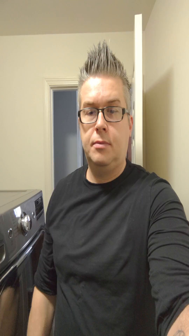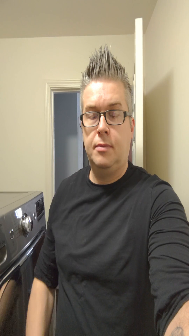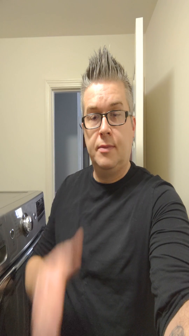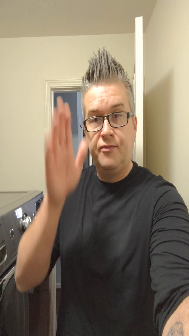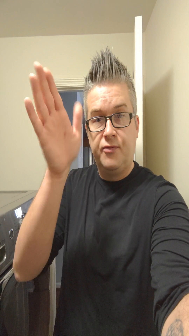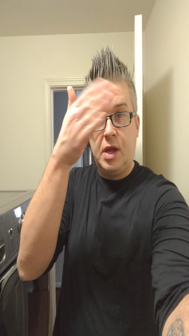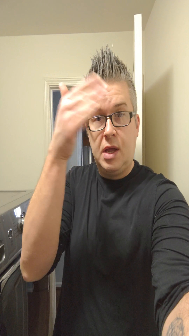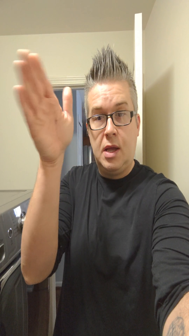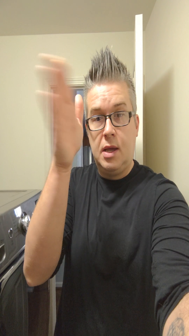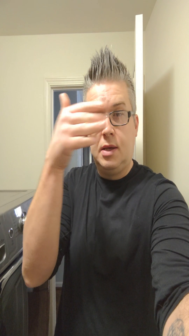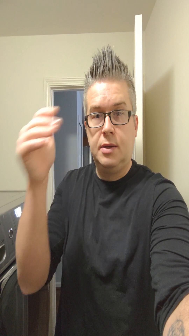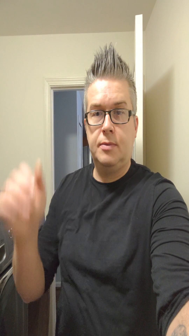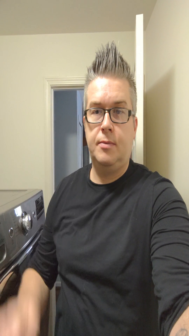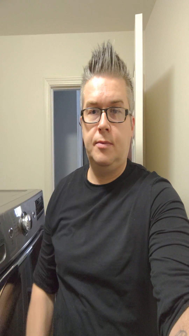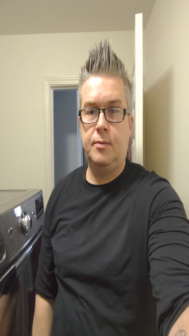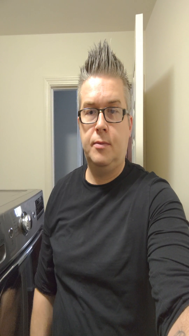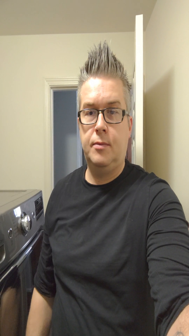flag